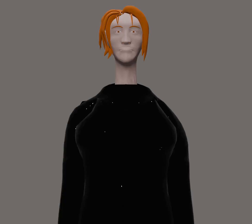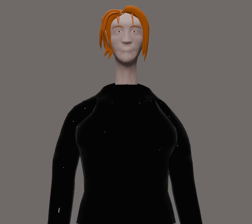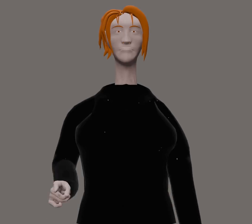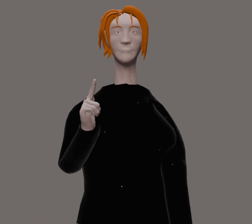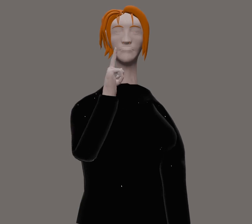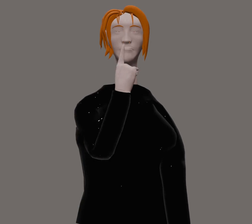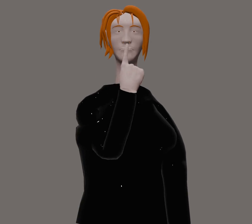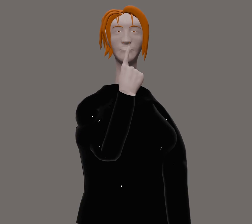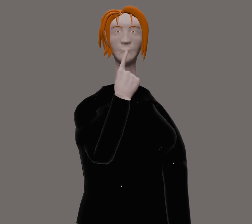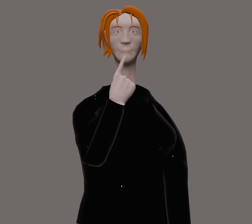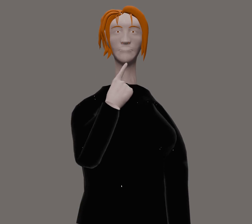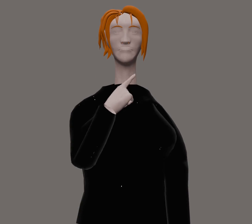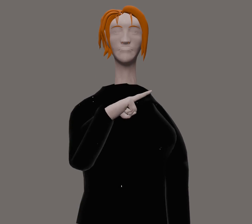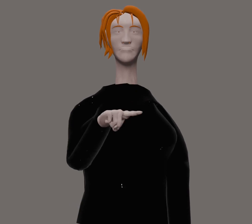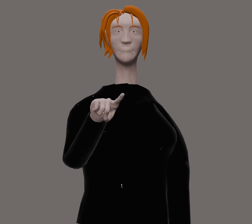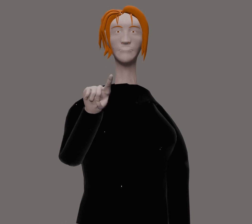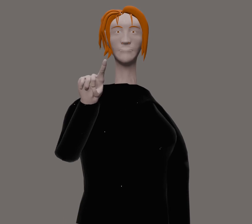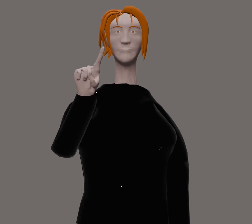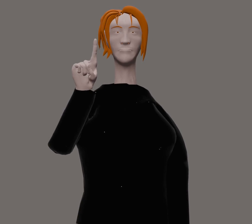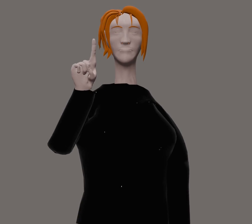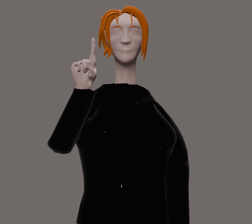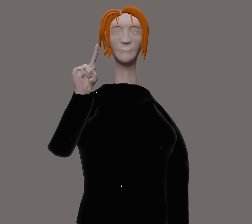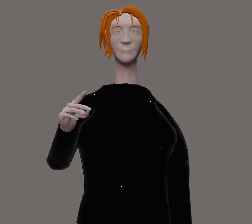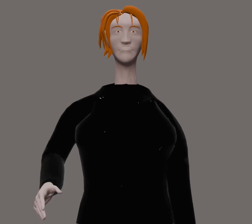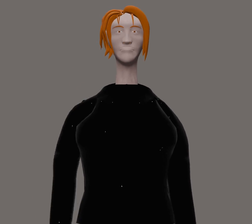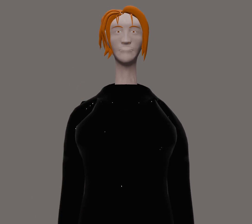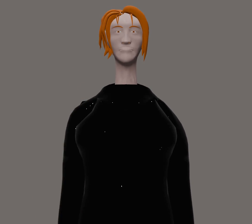Bingo